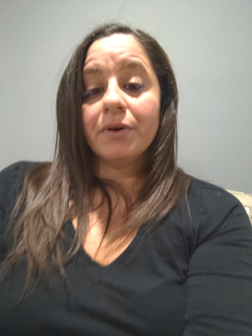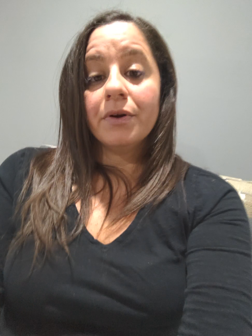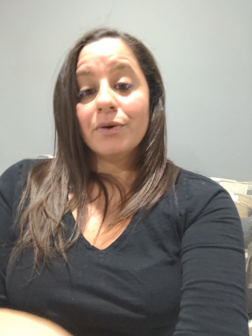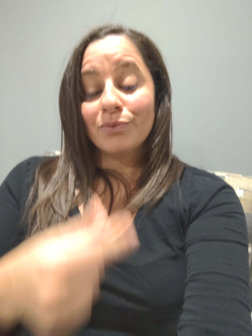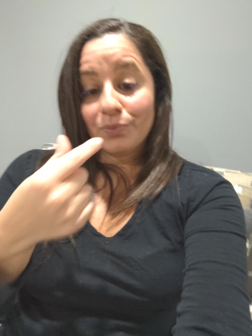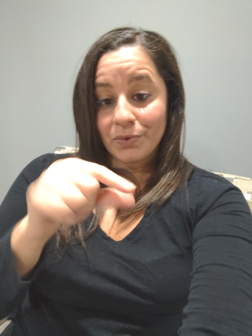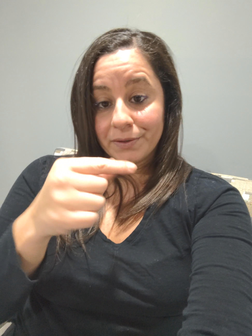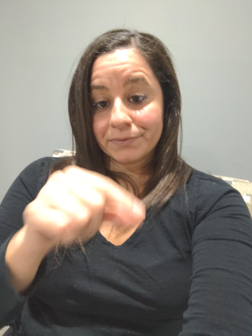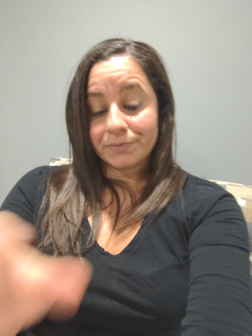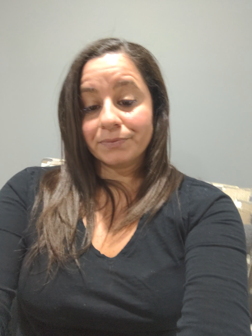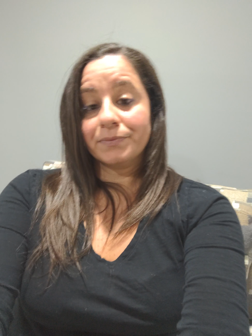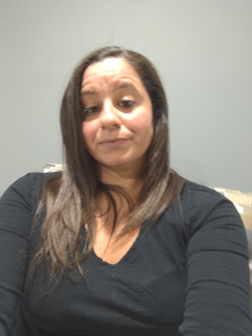green